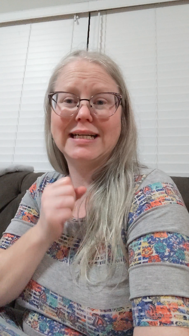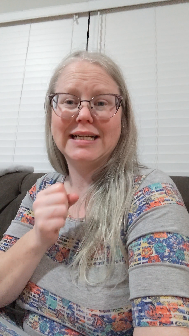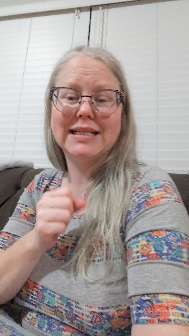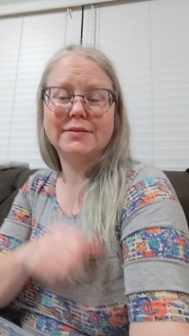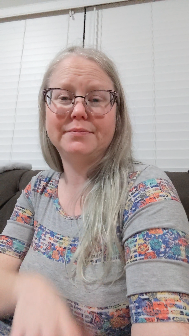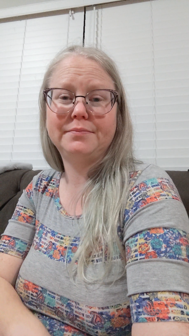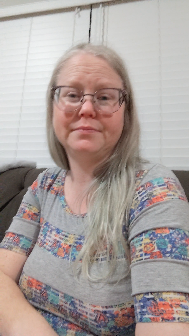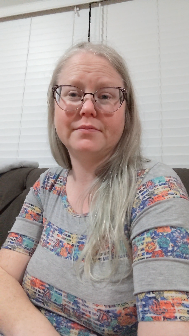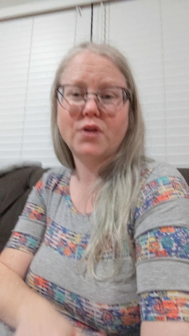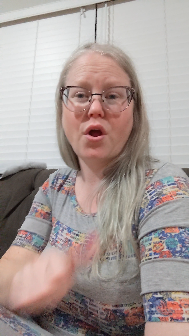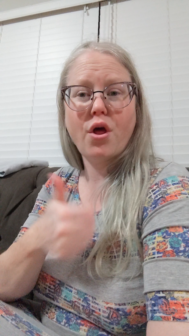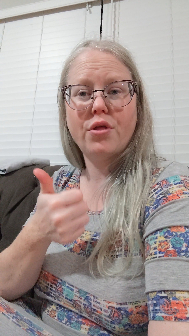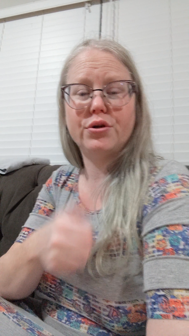other